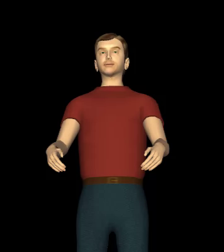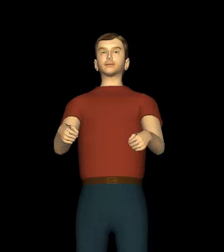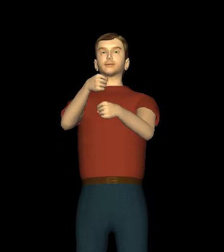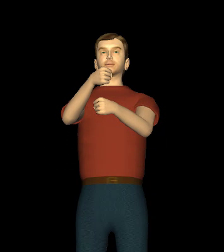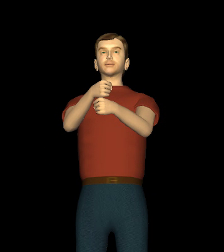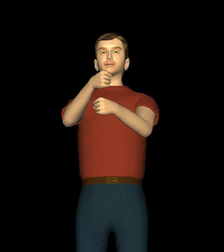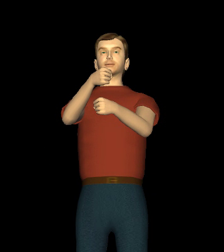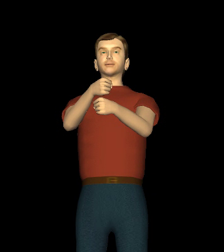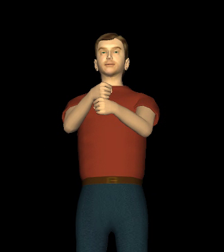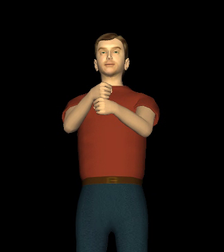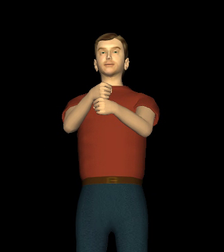عمل